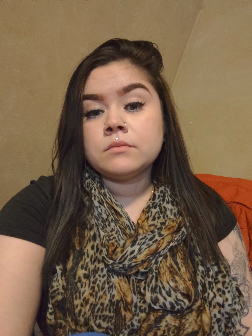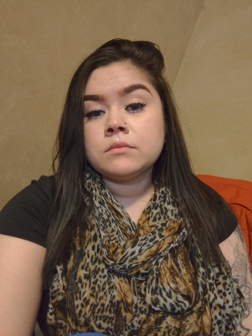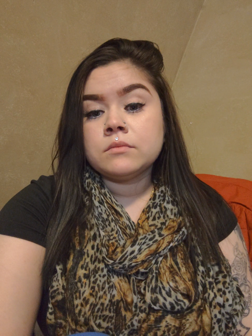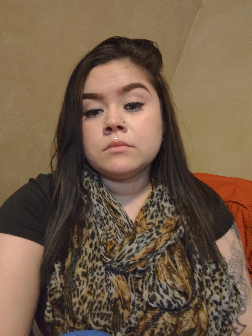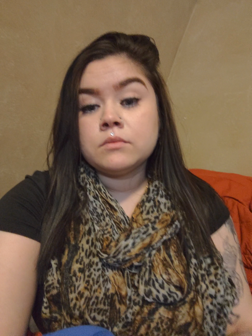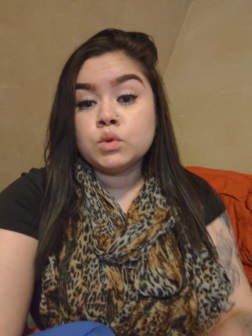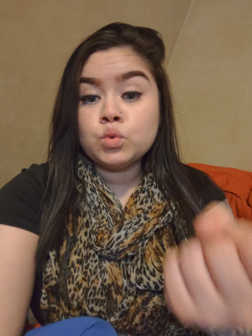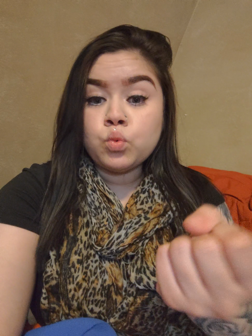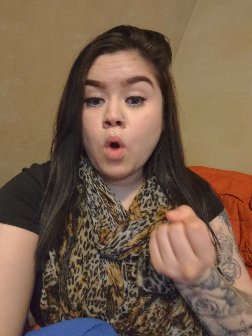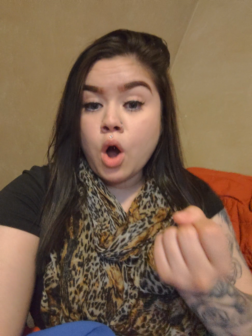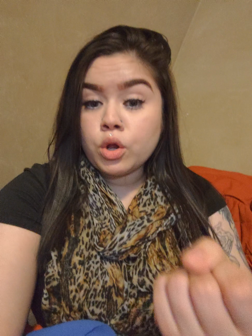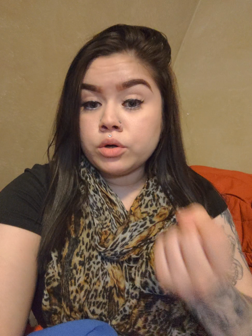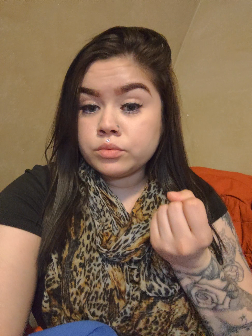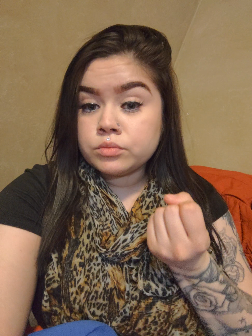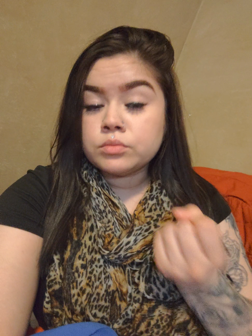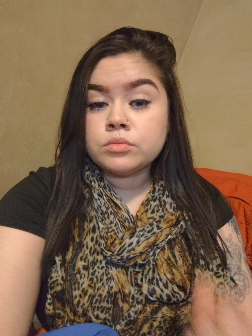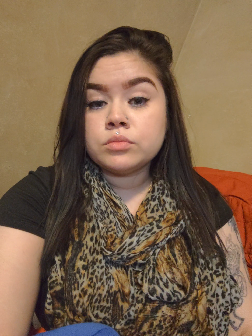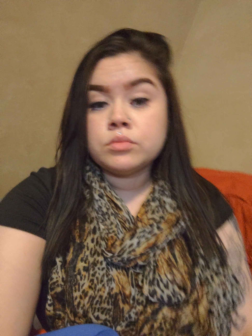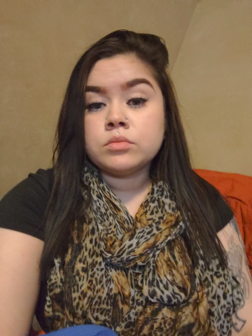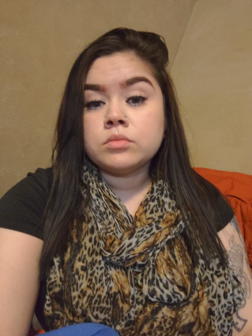drawer